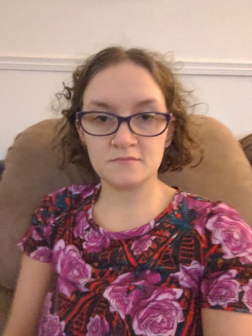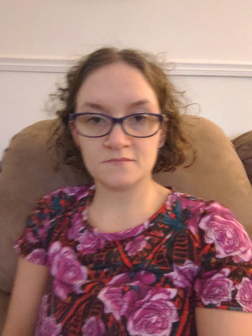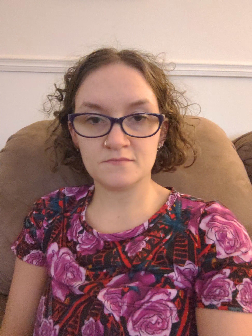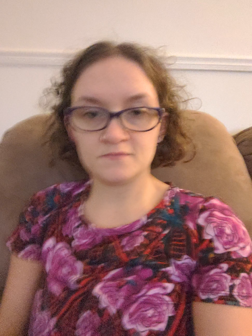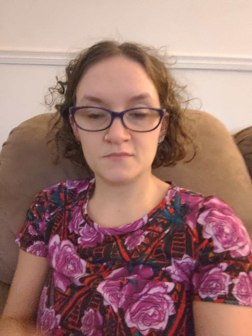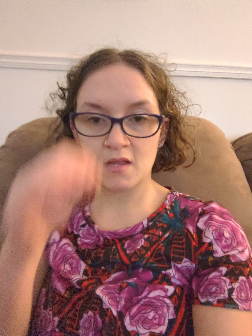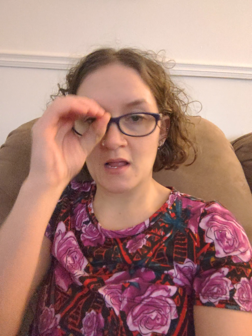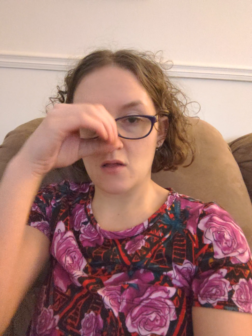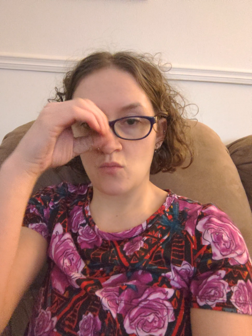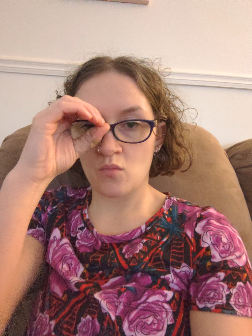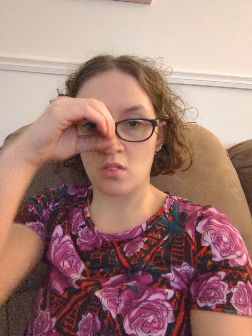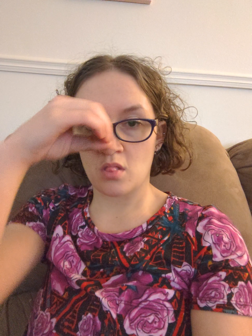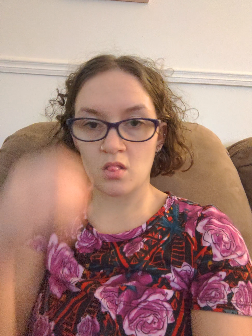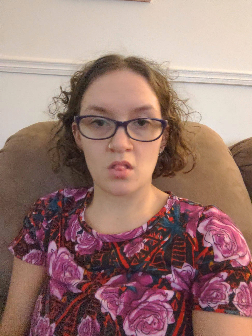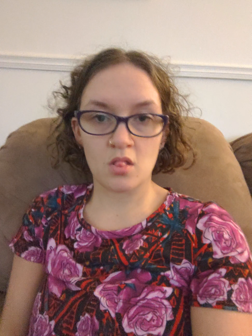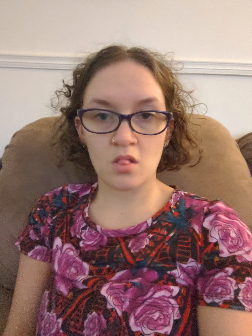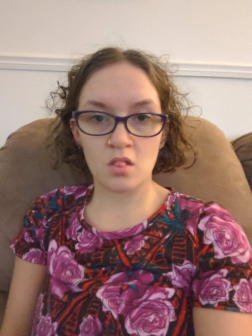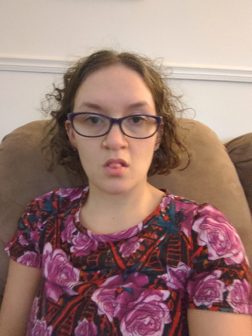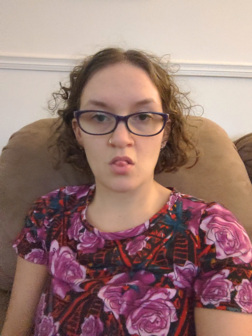owl